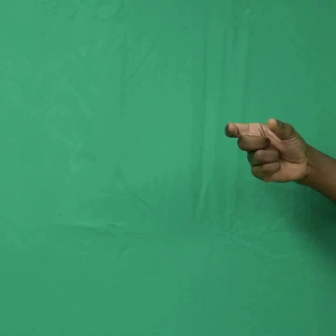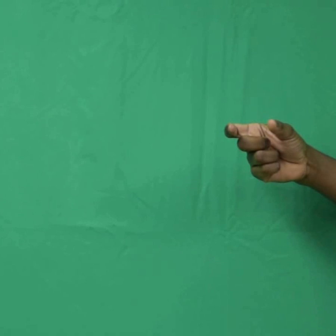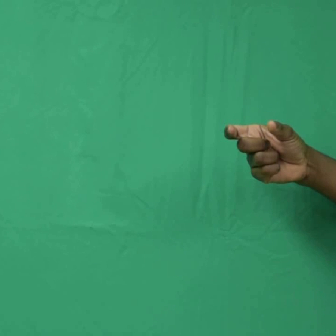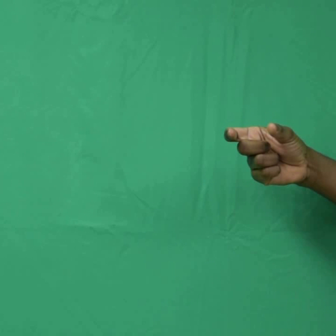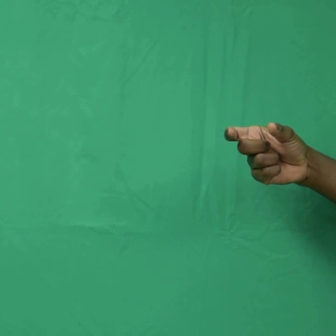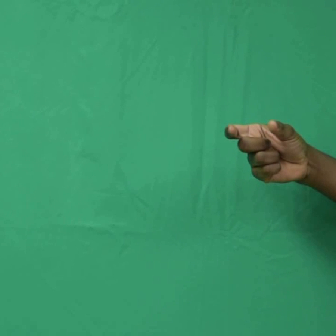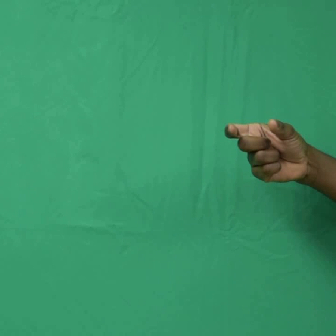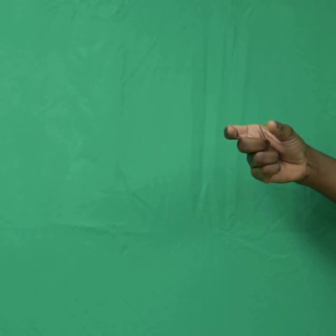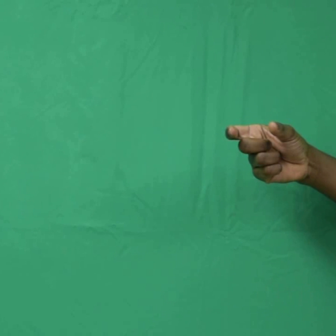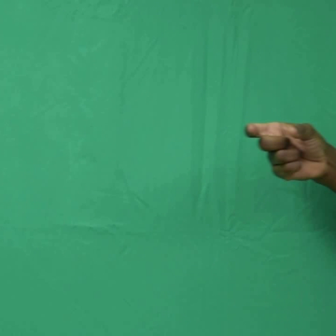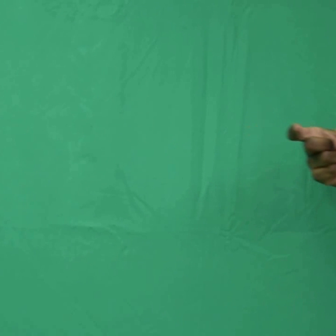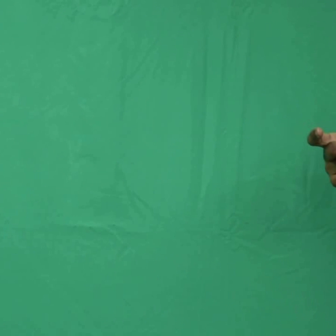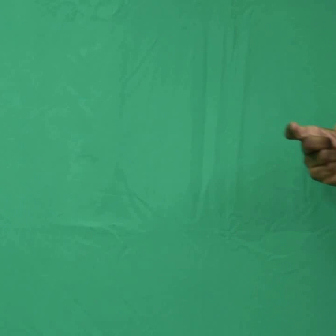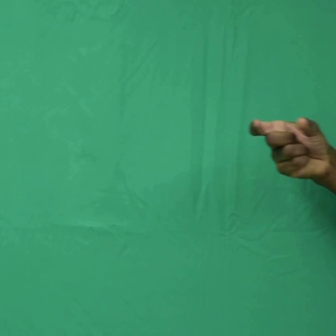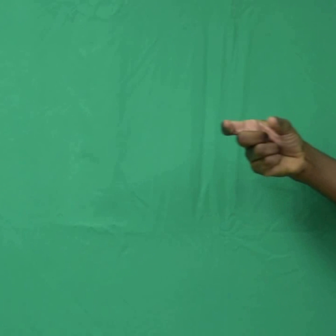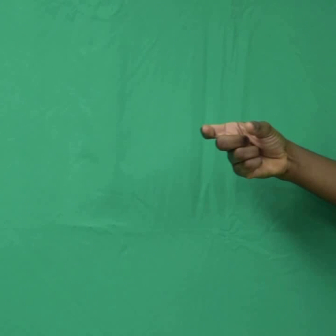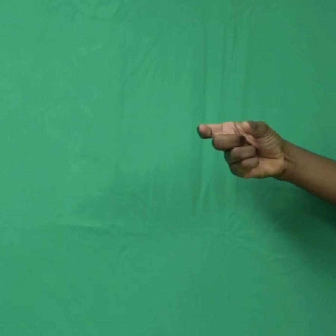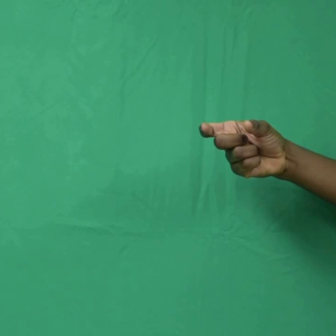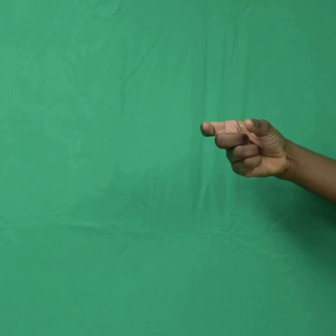X